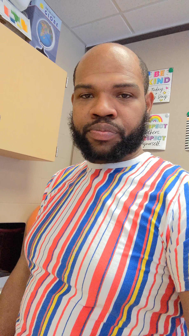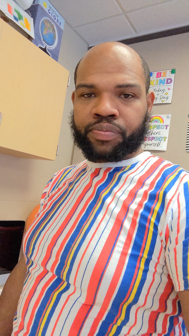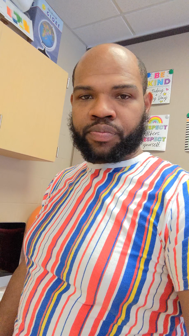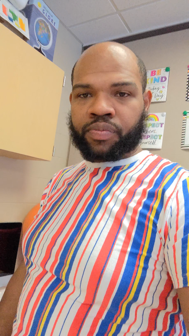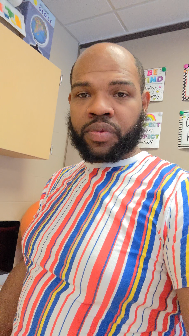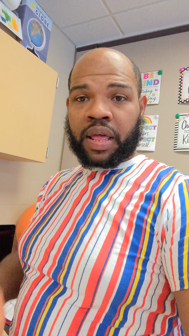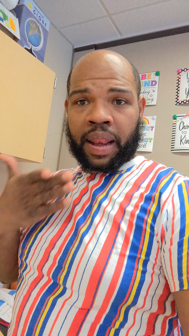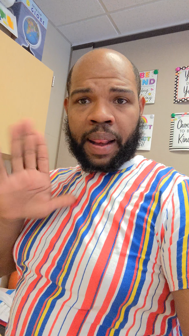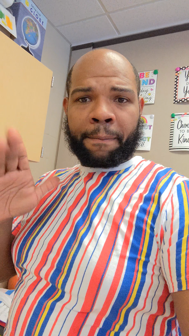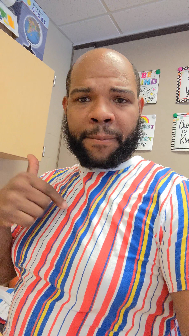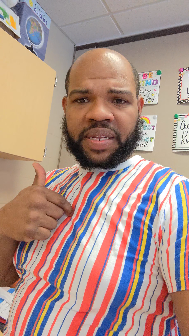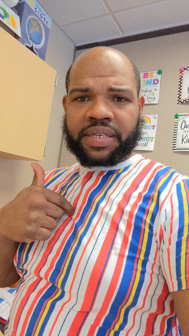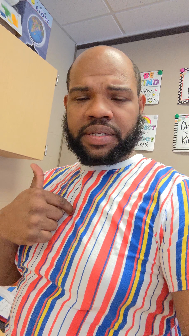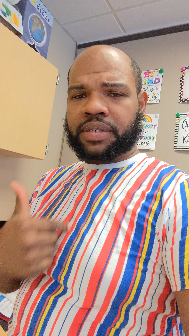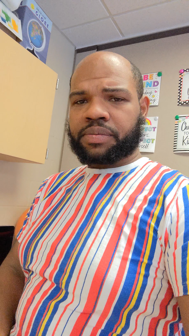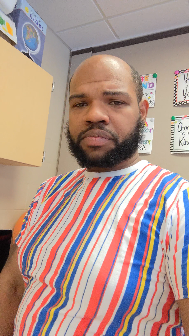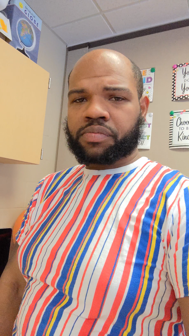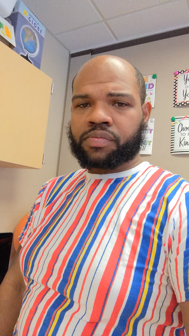let me